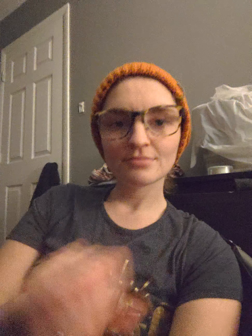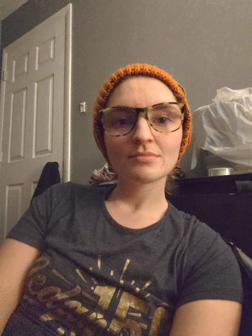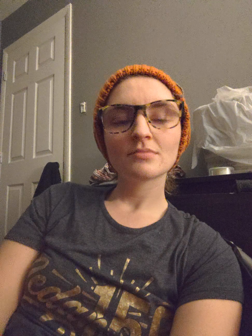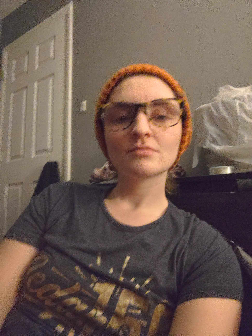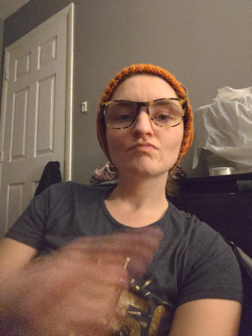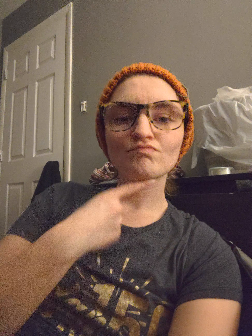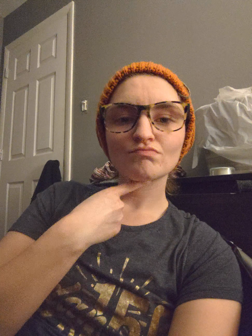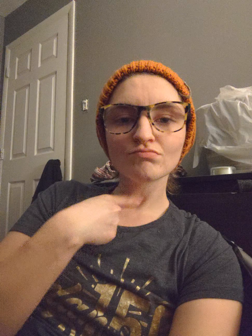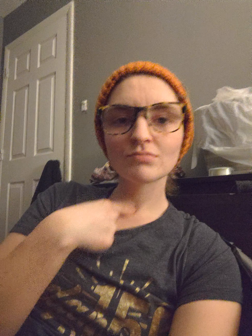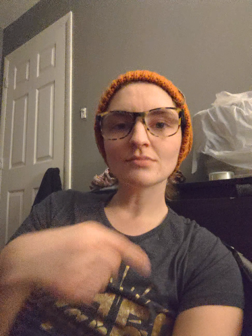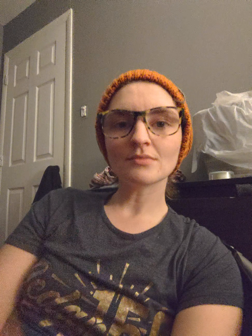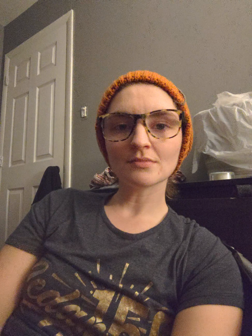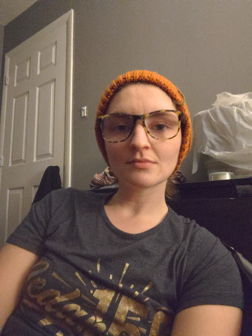thirsty